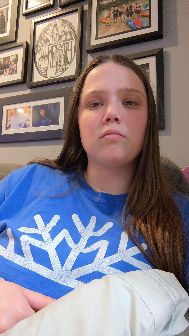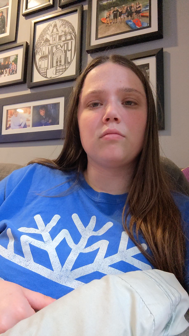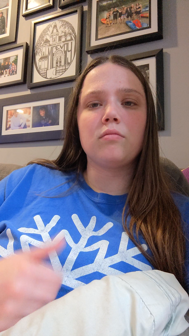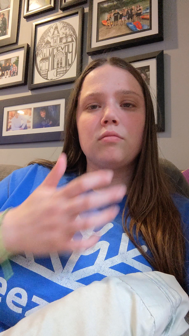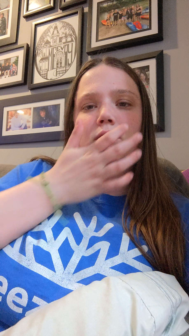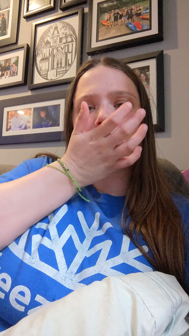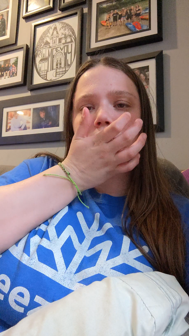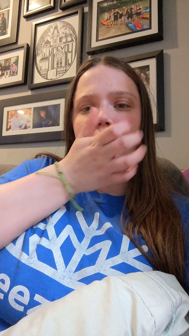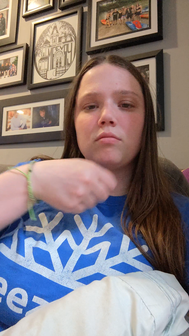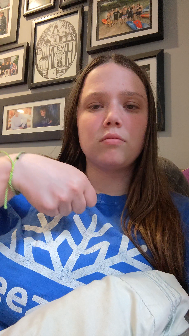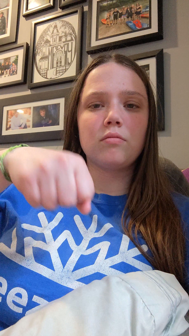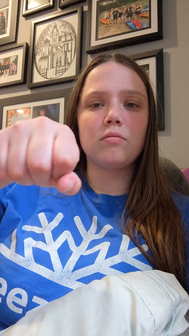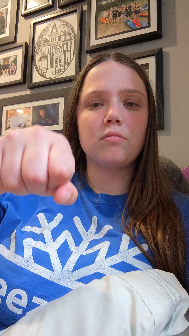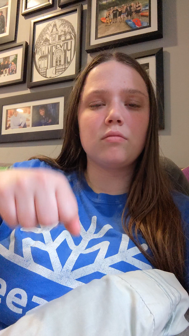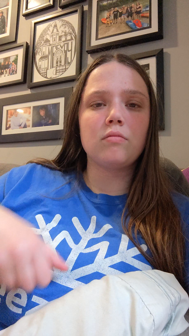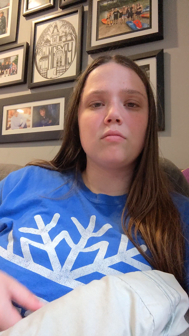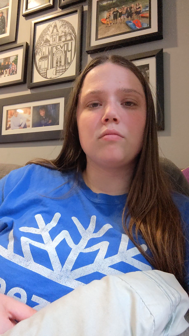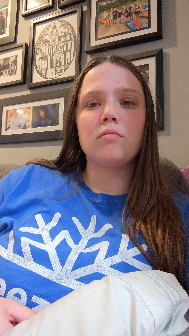lawn mower